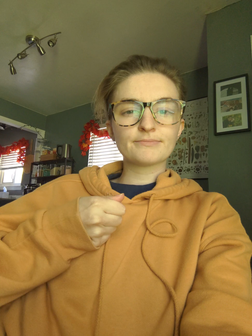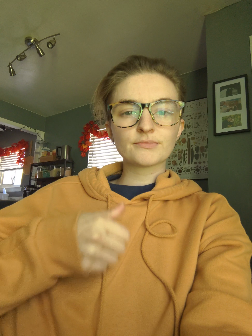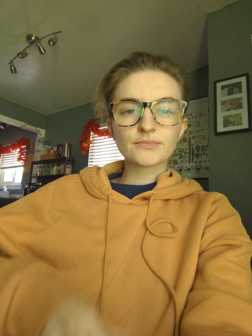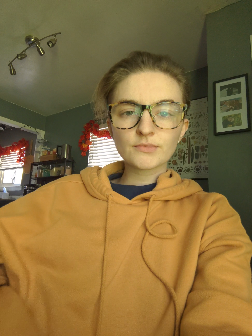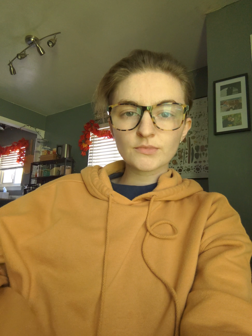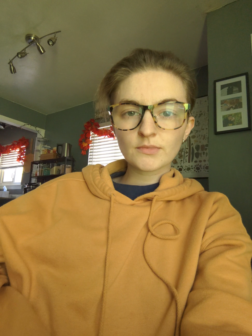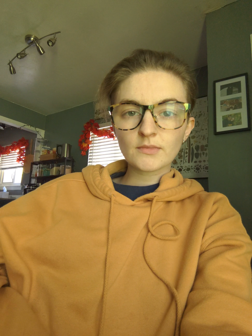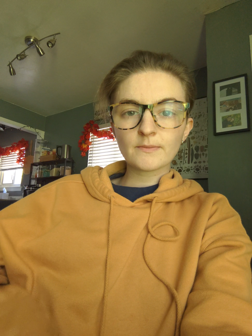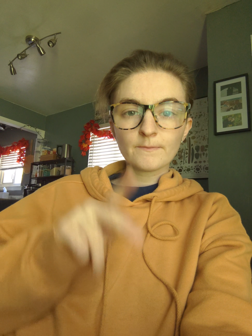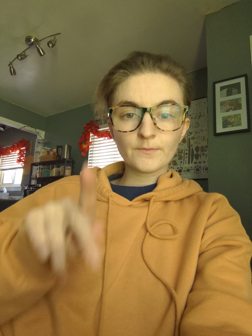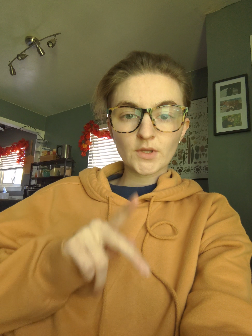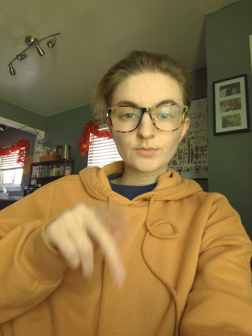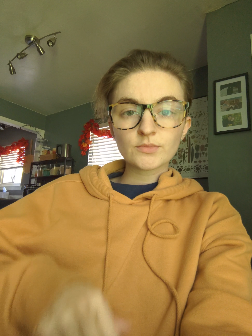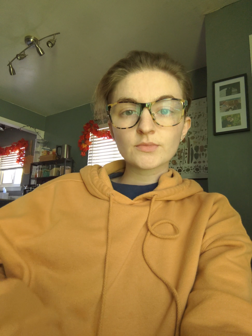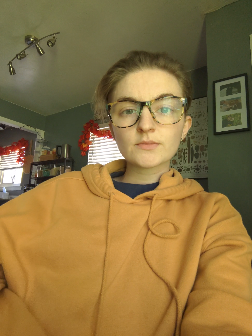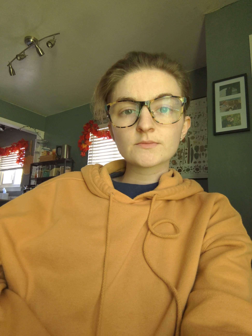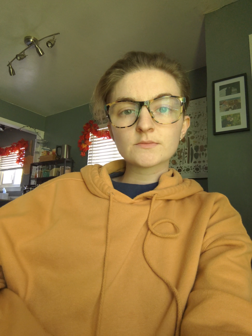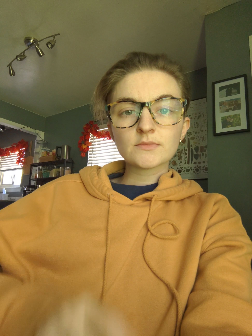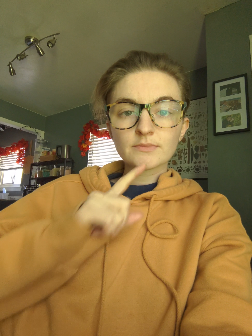people